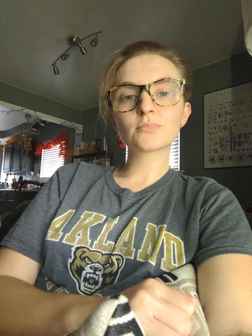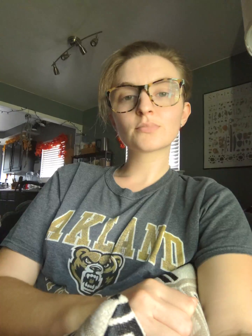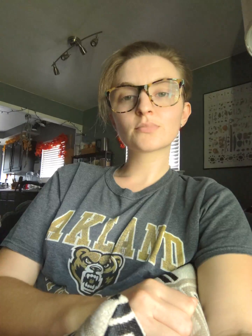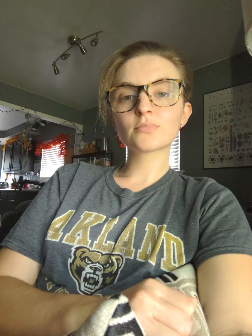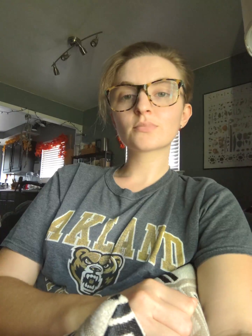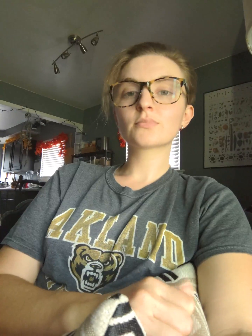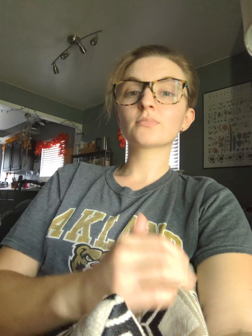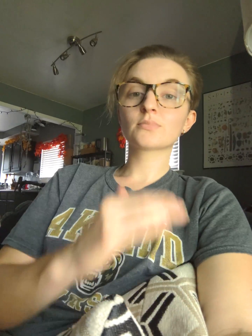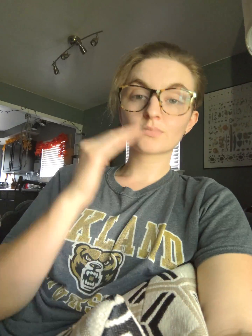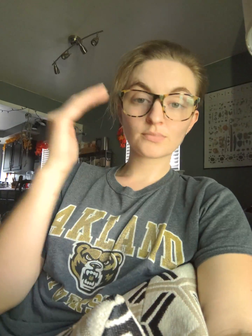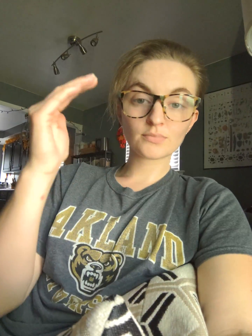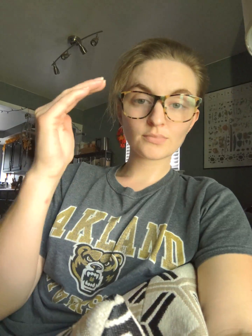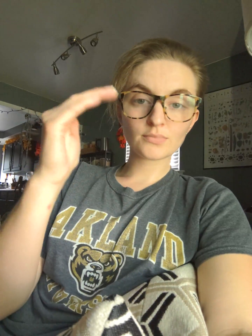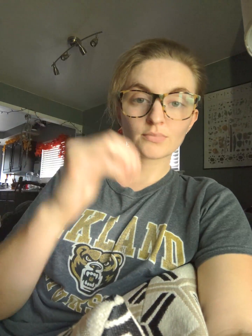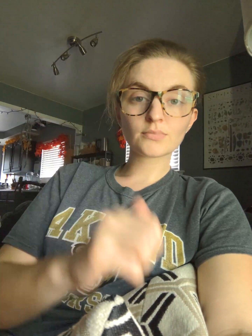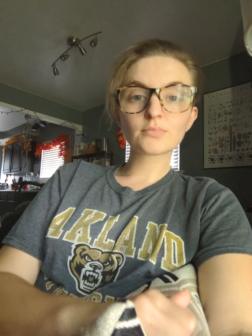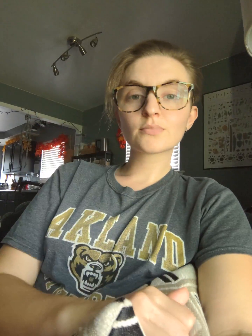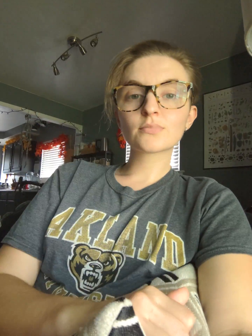big